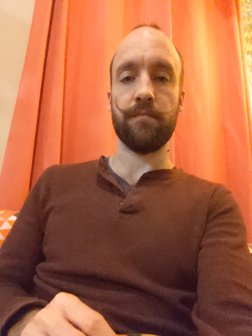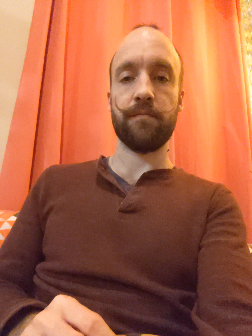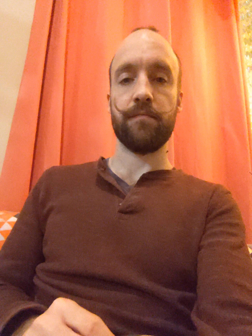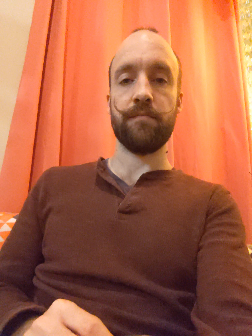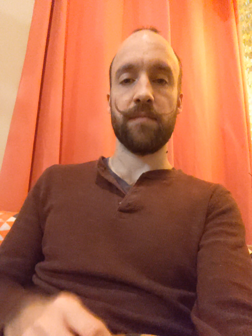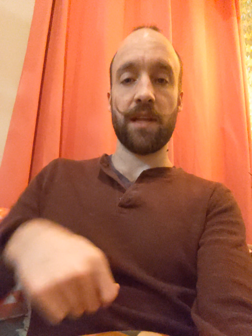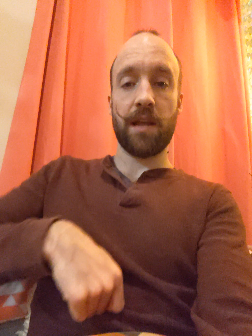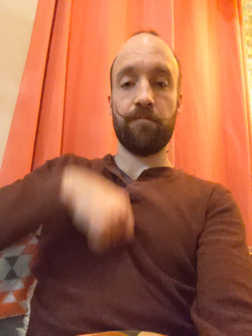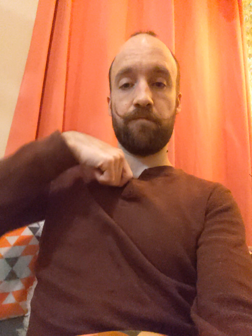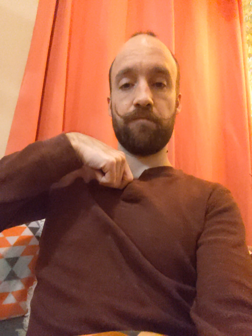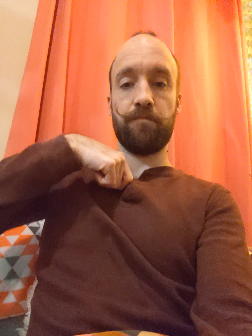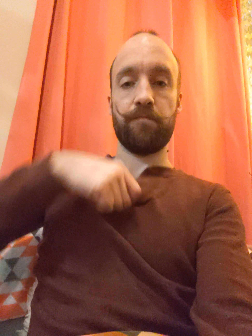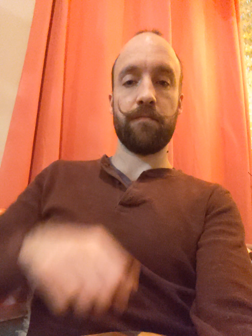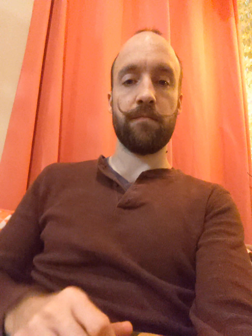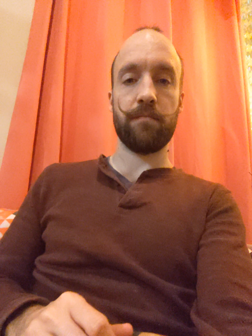zipper